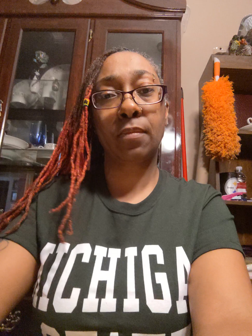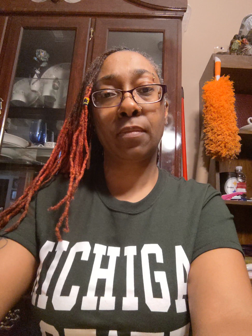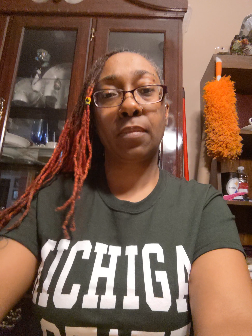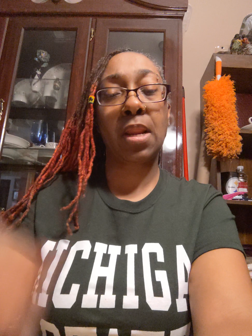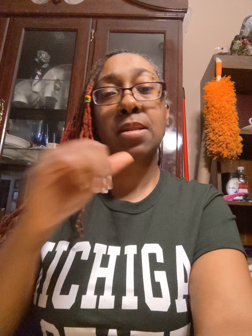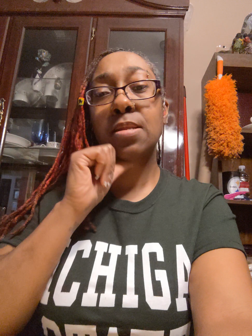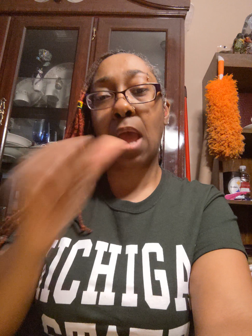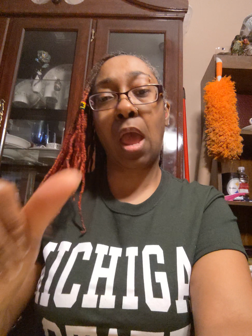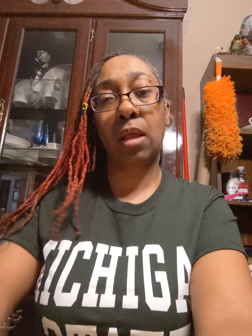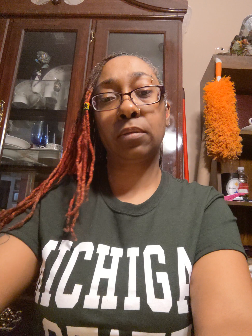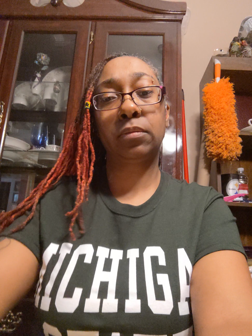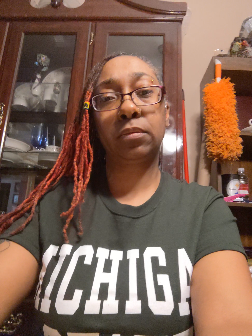not